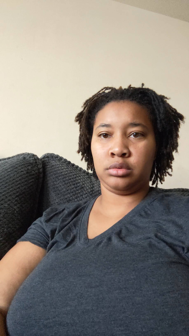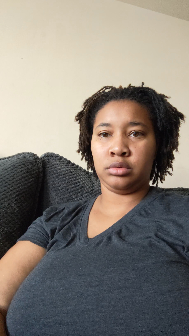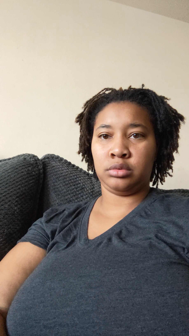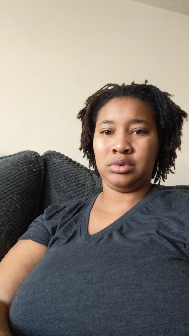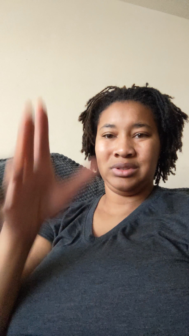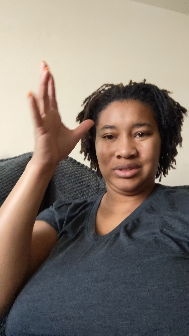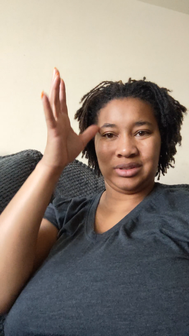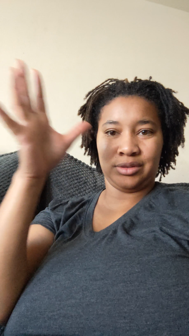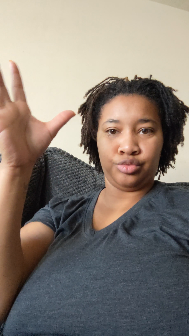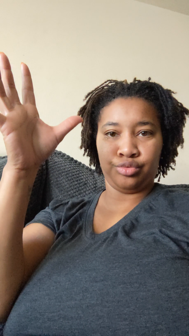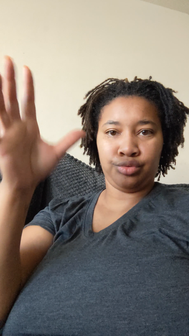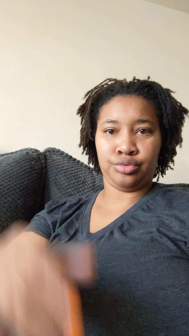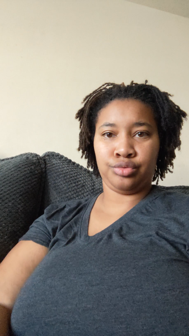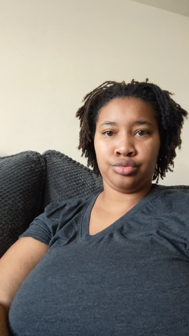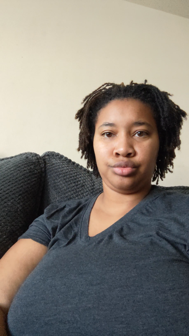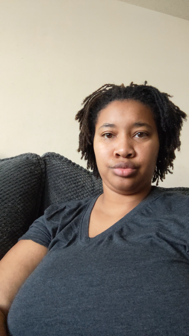deer